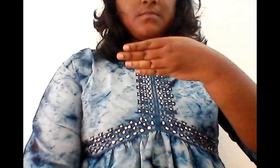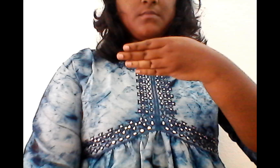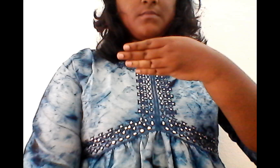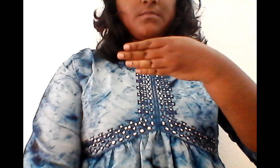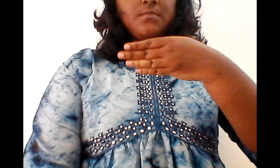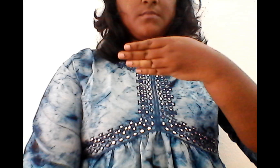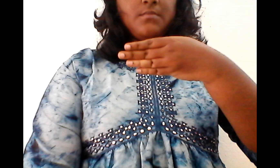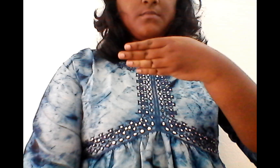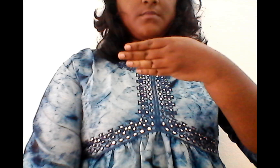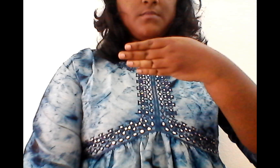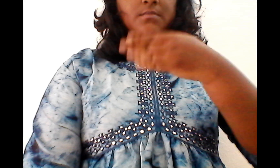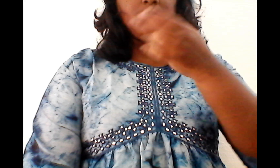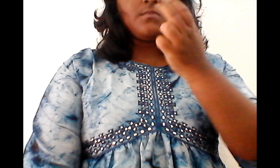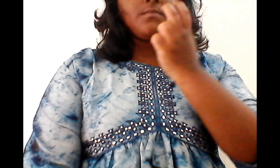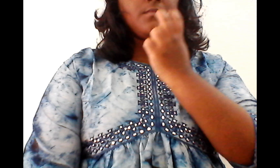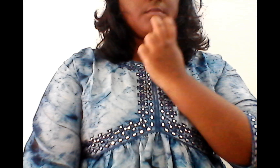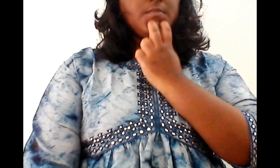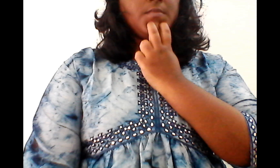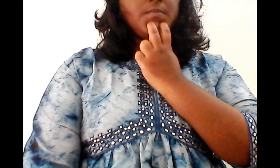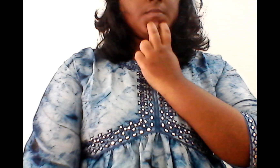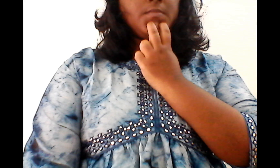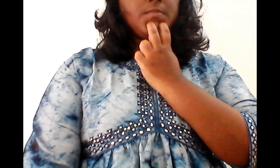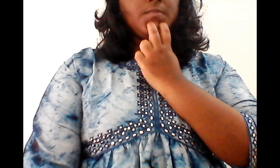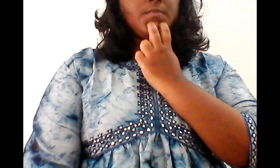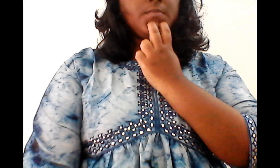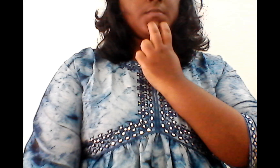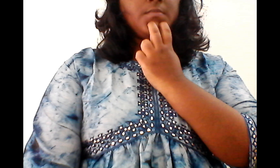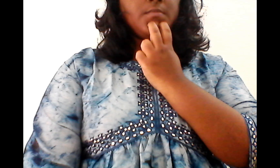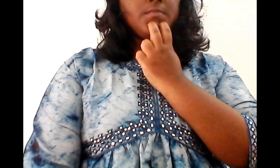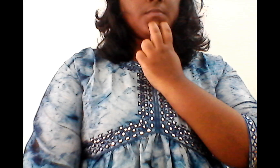അഃ